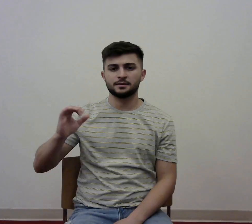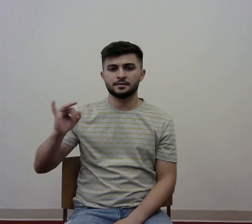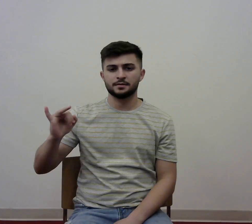İ